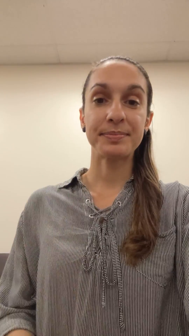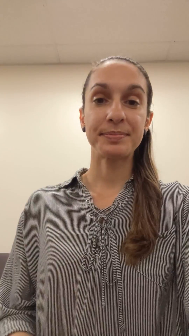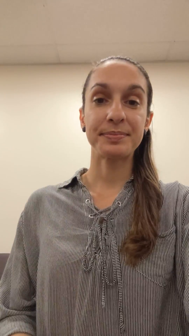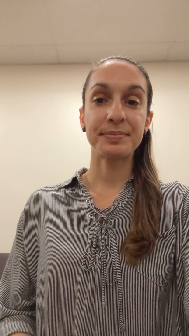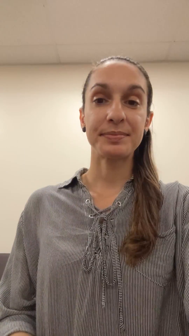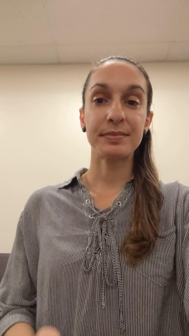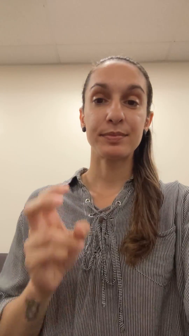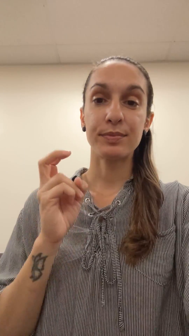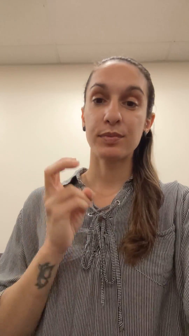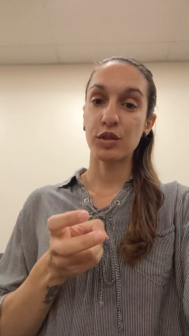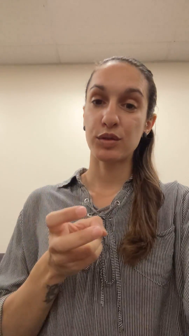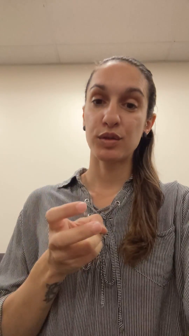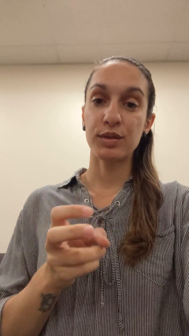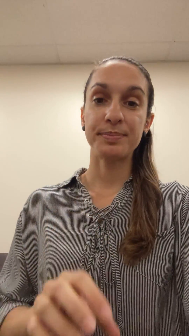hard